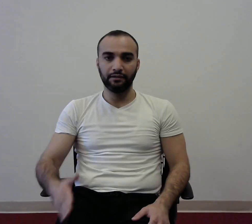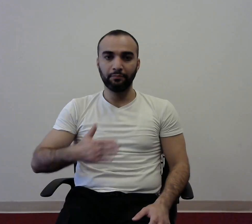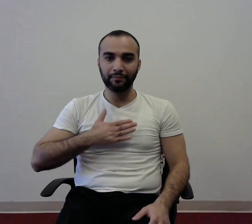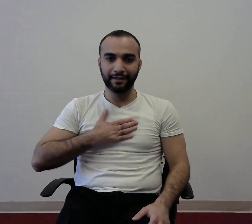mən